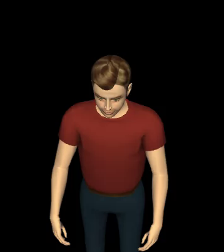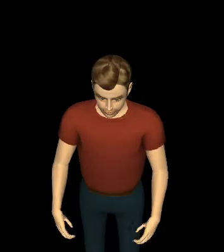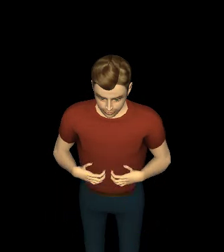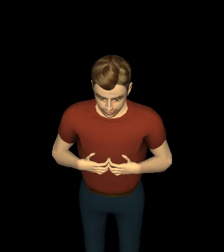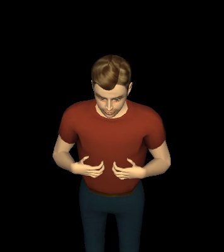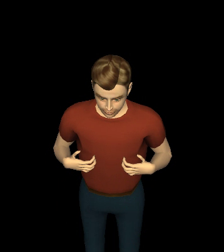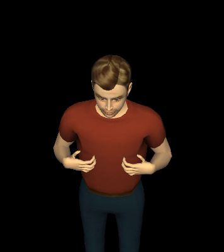عالم